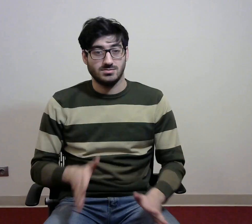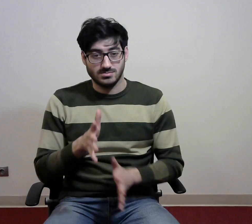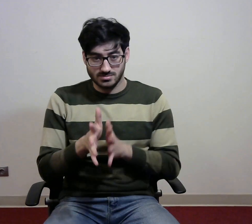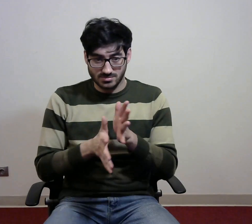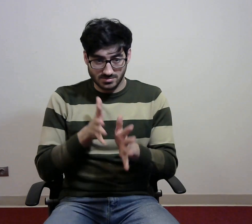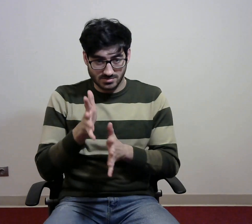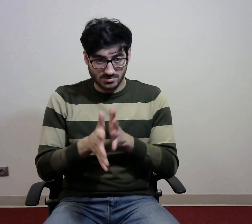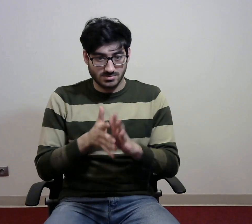işarə